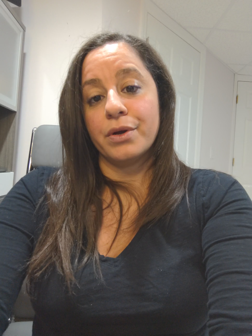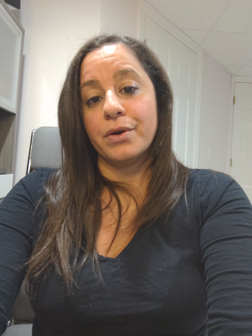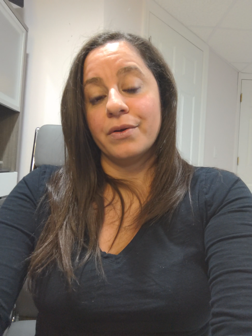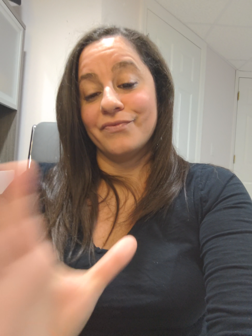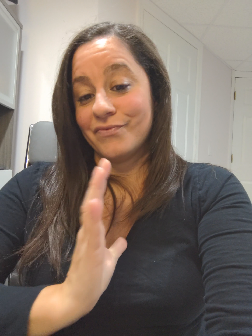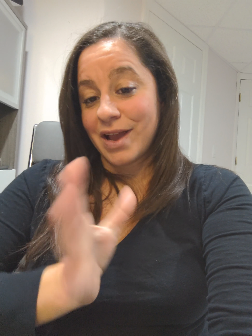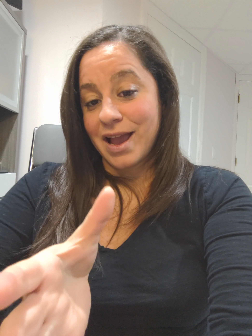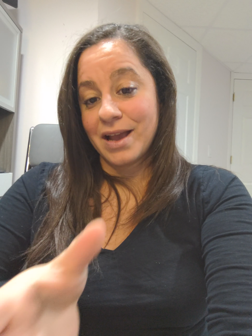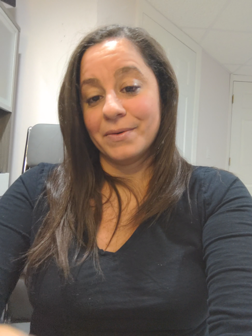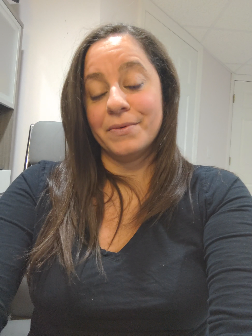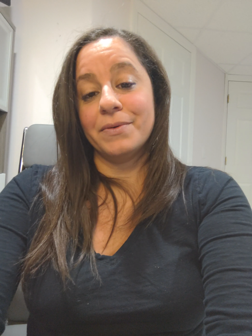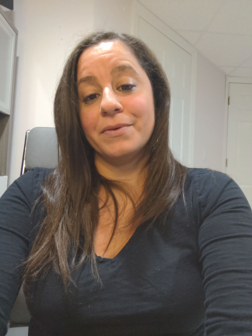fine